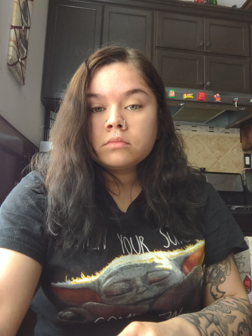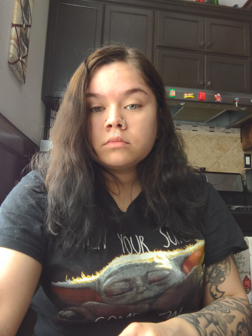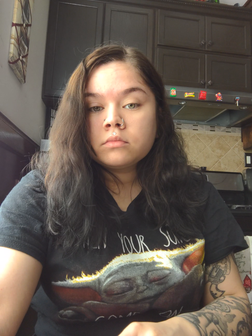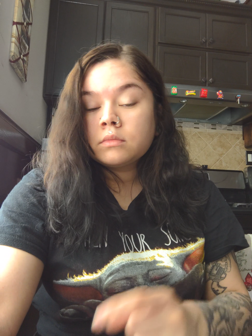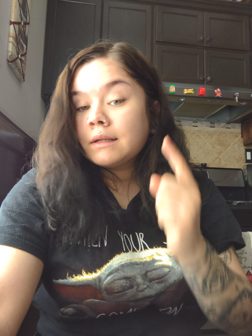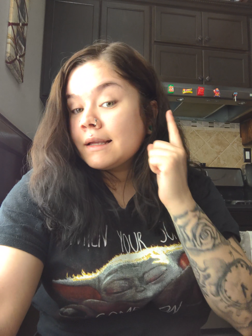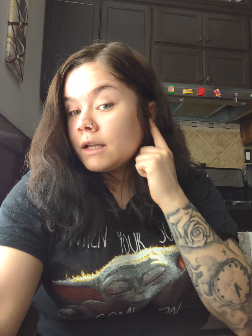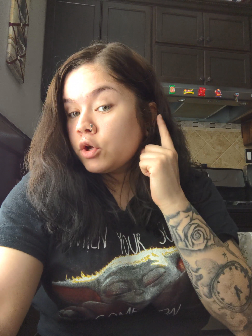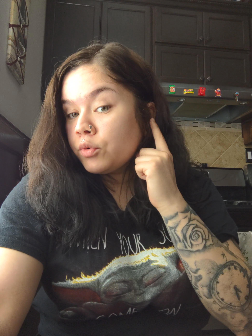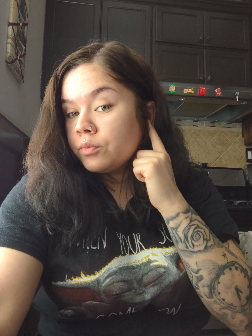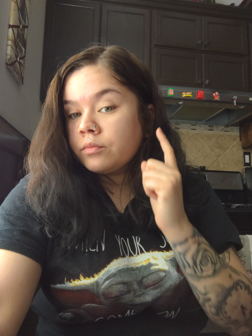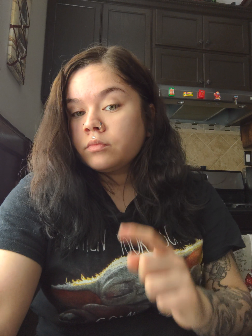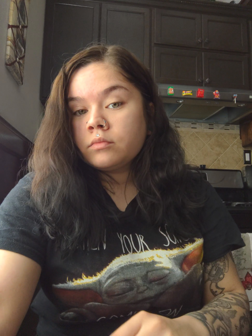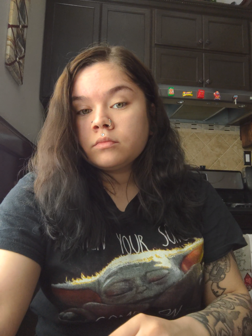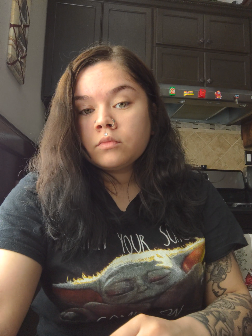ear